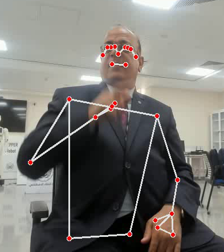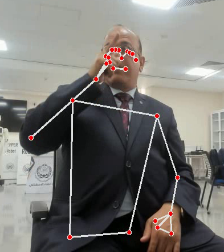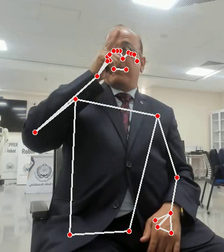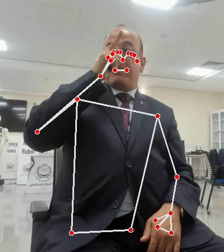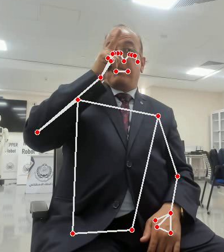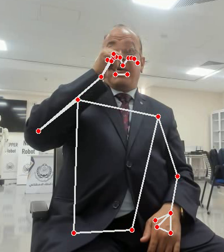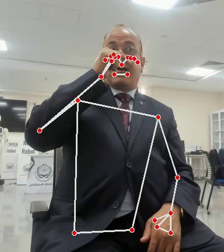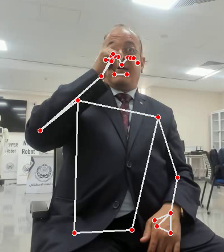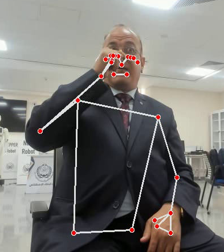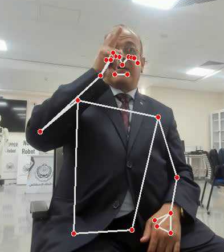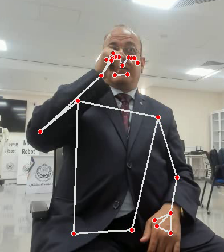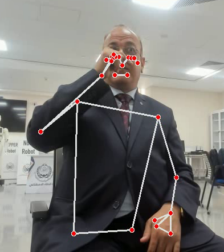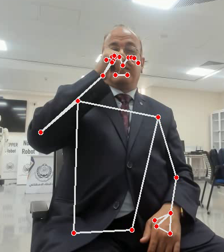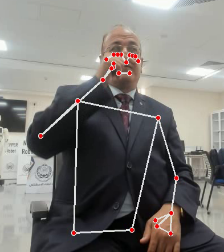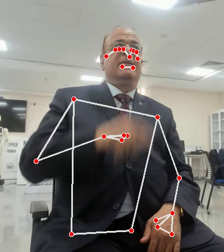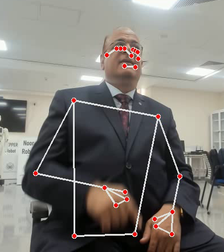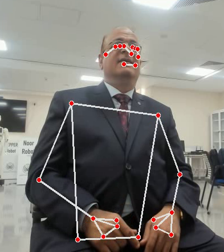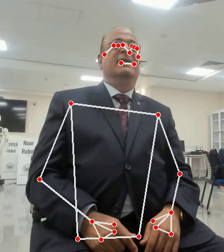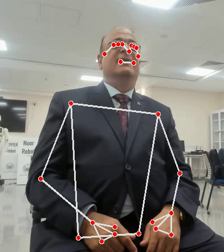makar